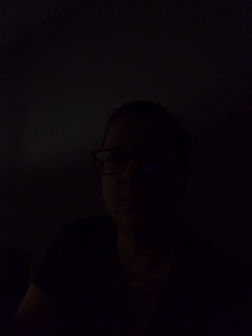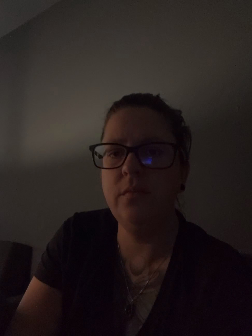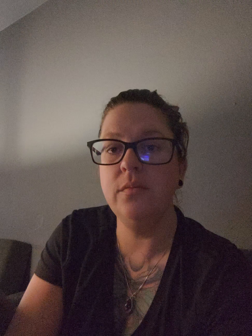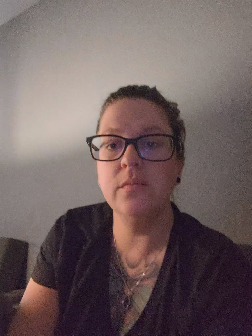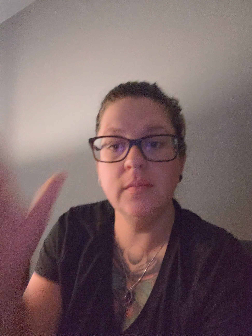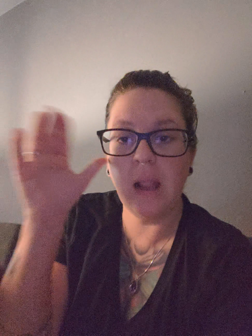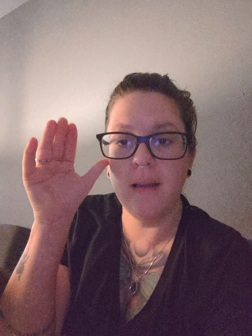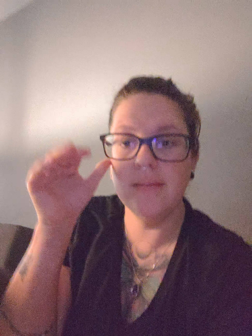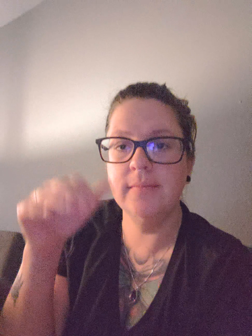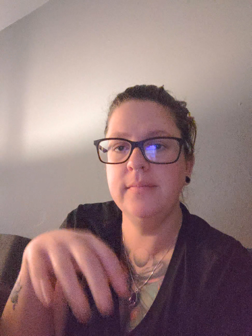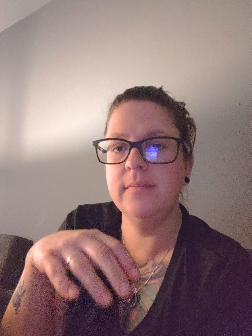donkey